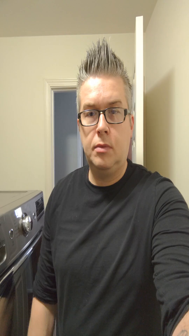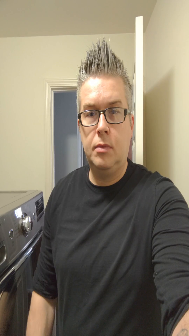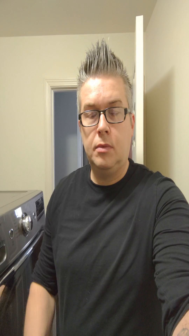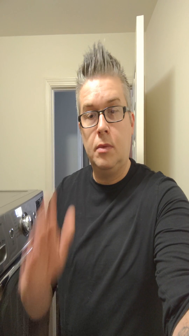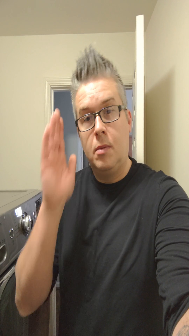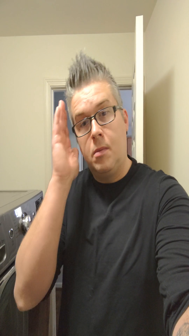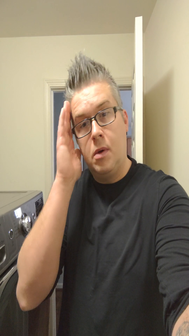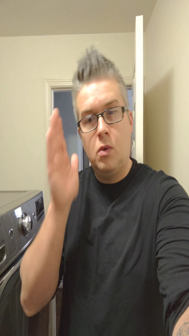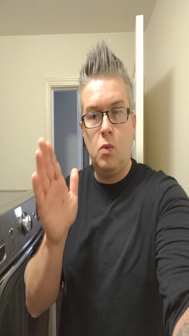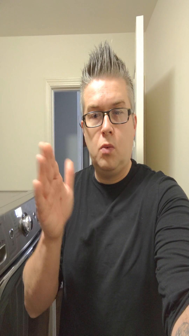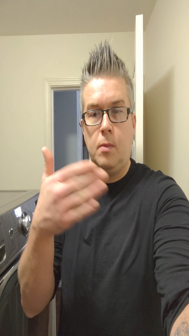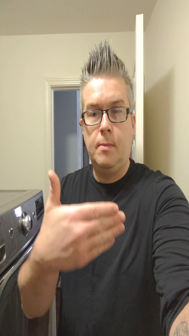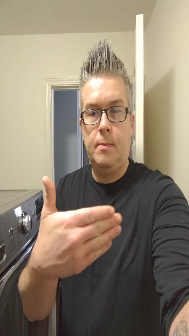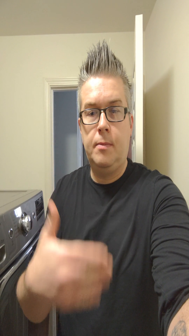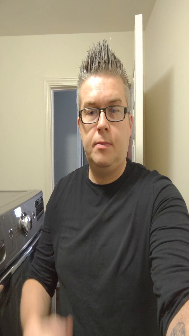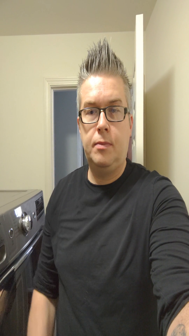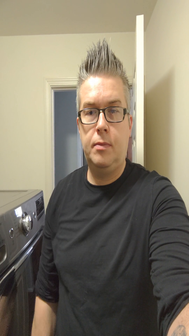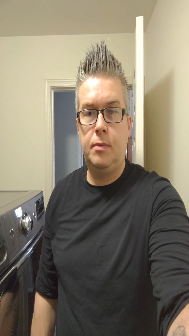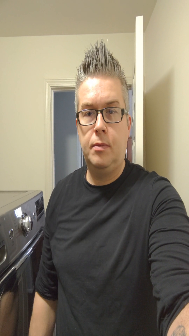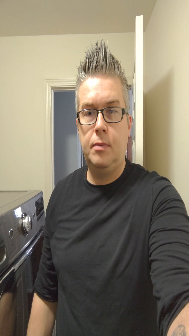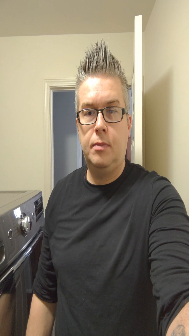bedroom